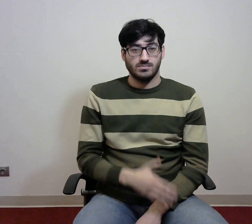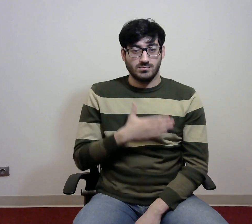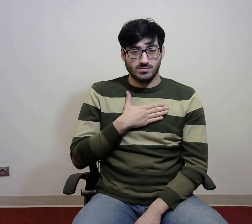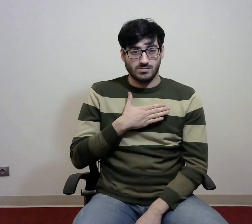mən